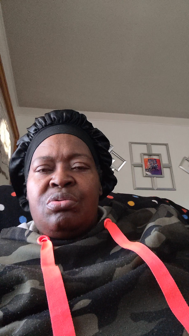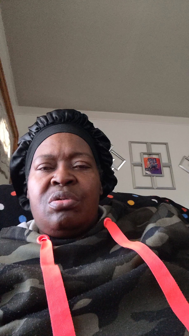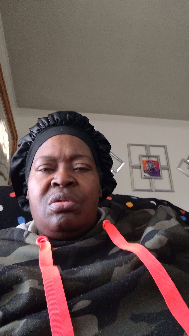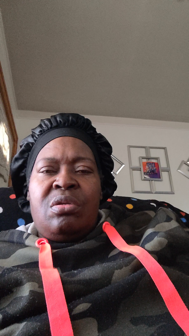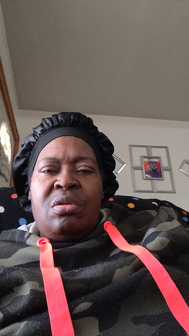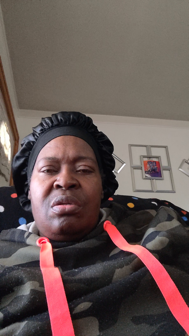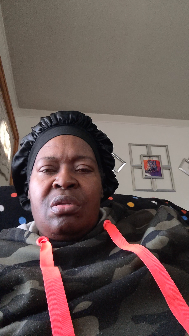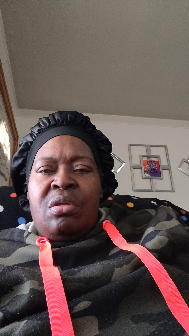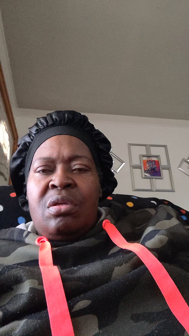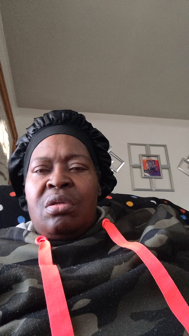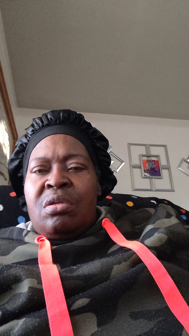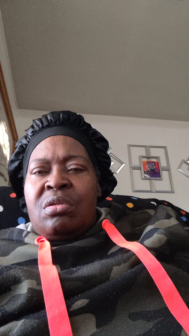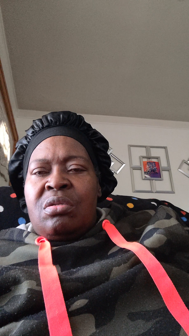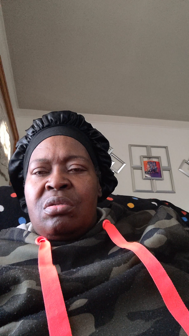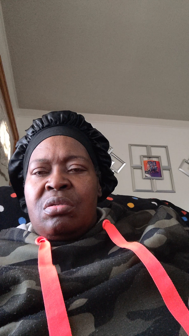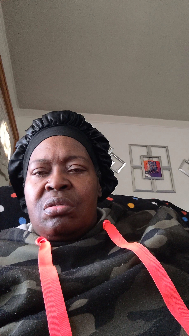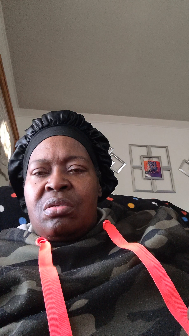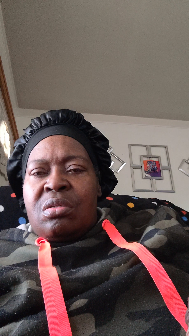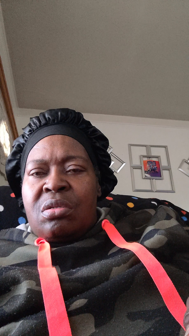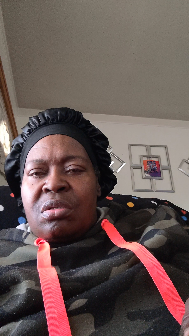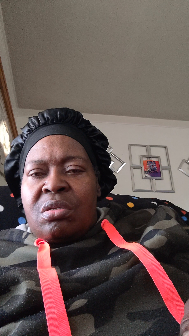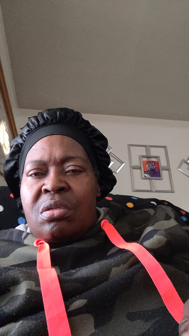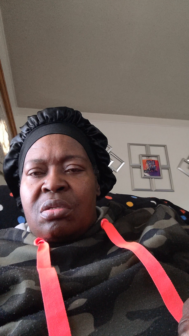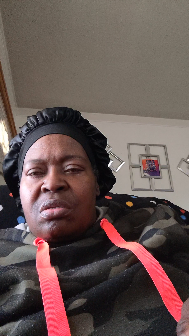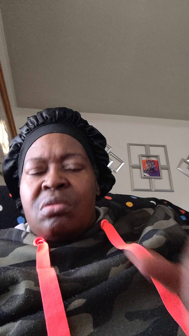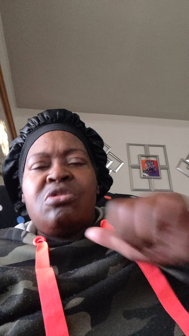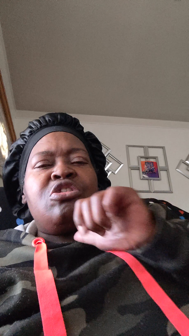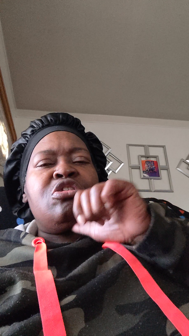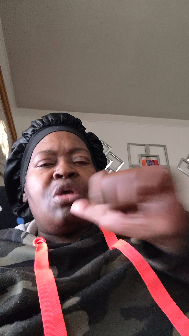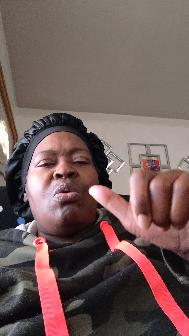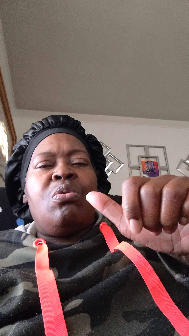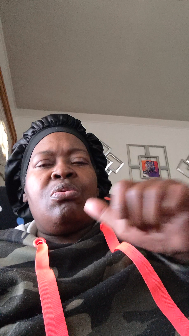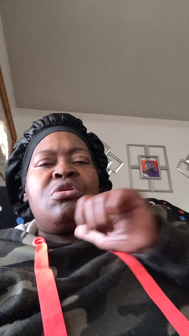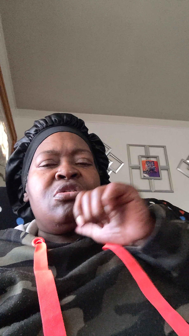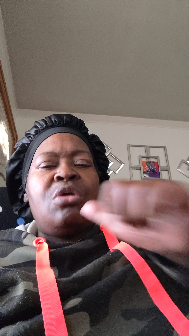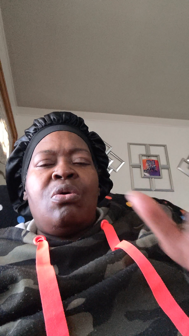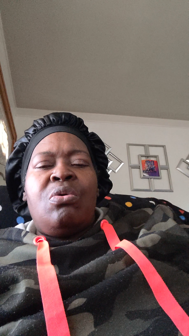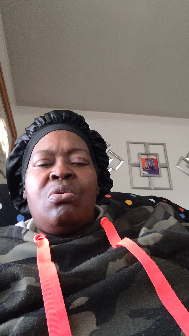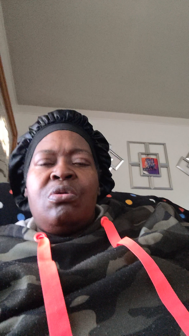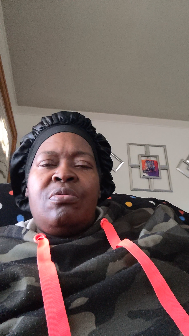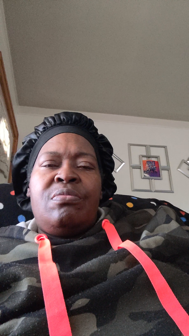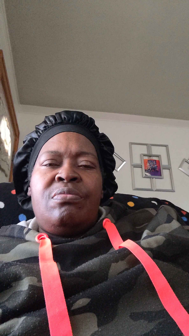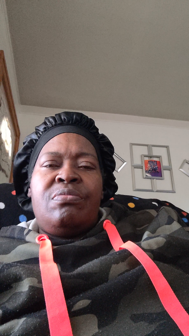don't